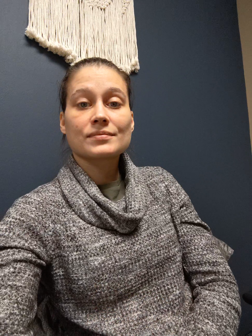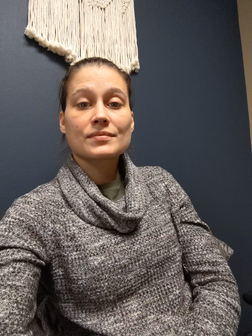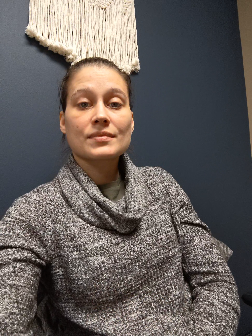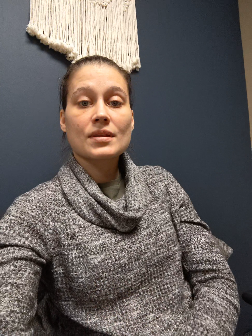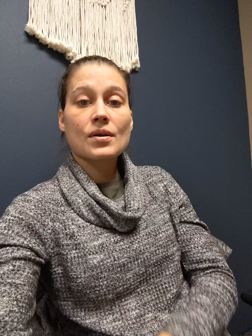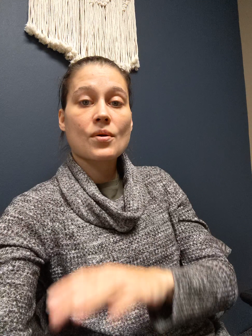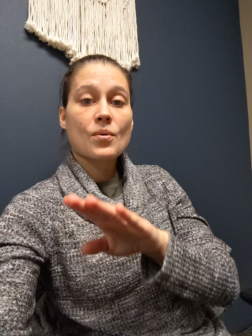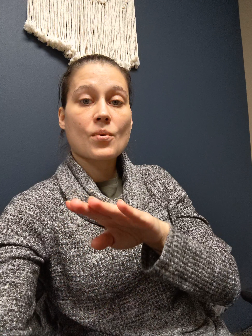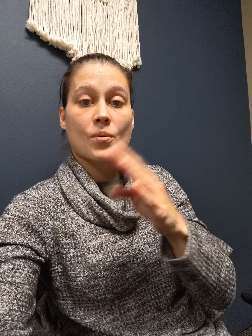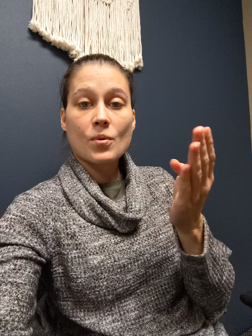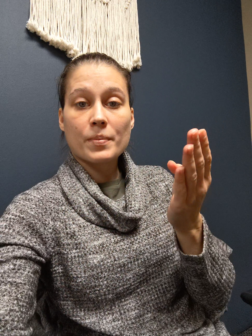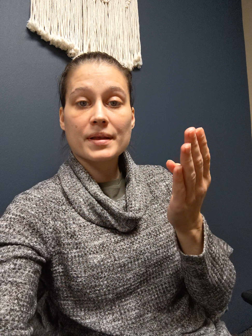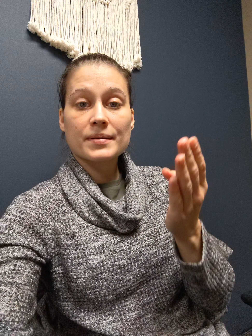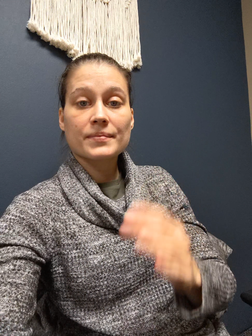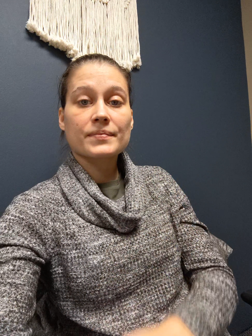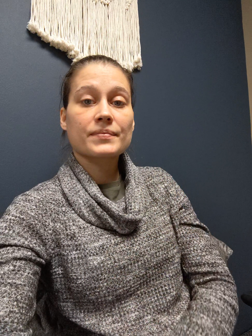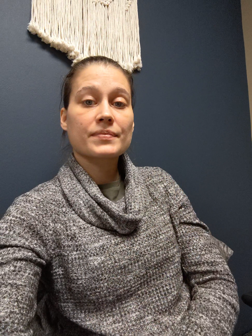open